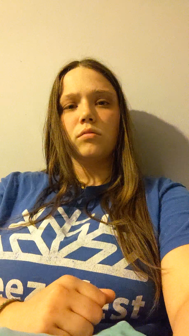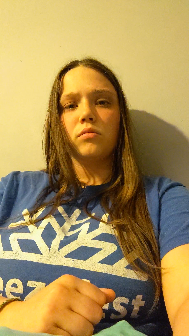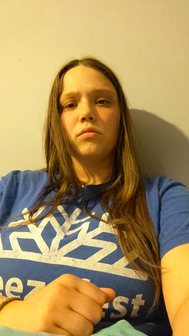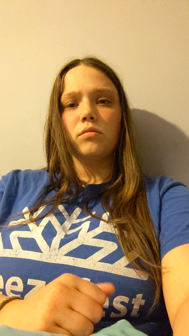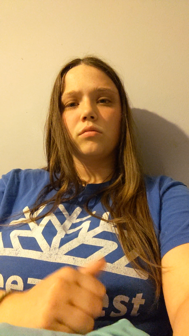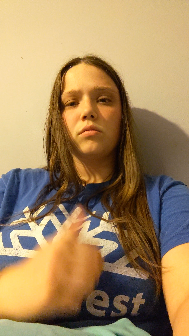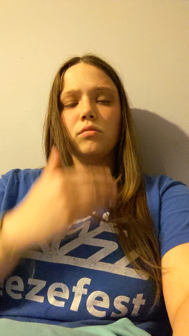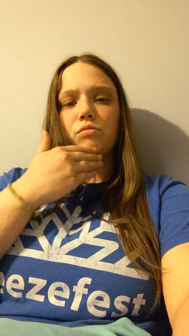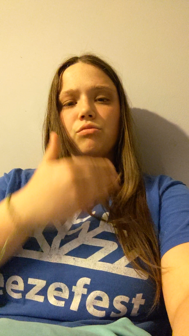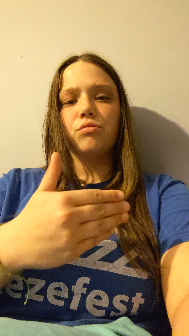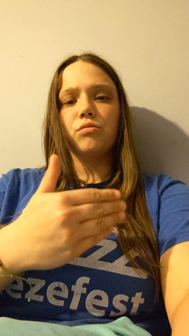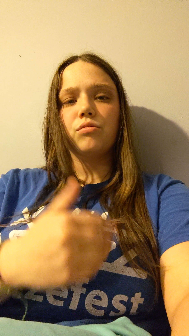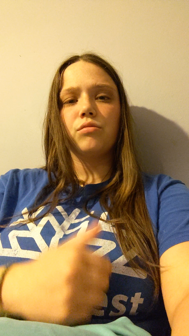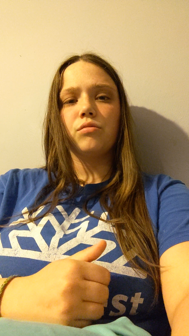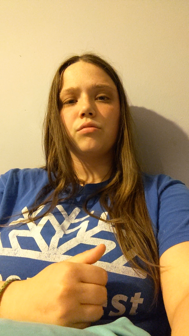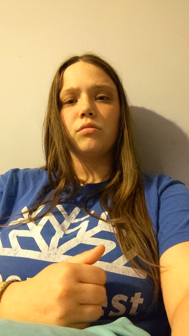good